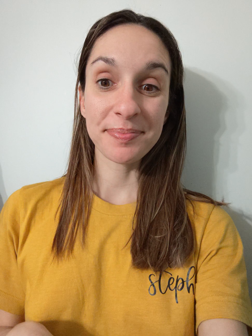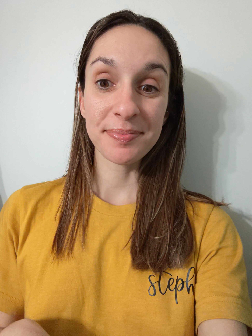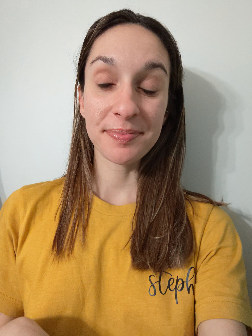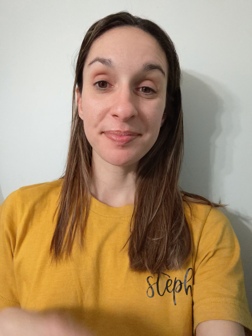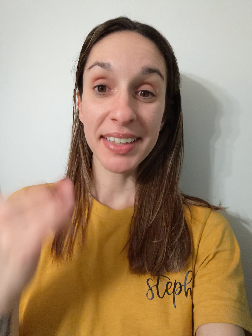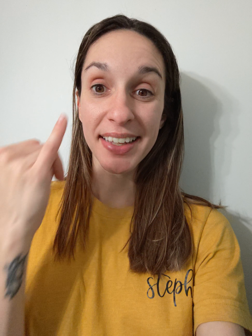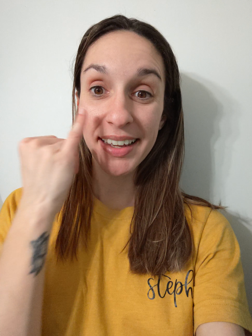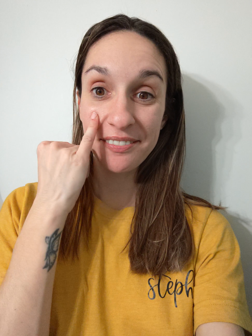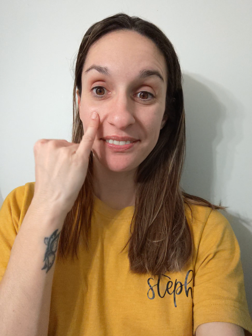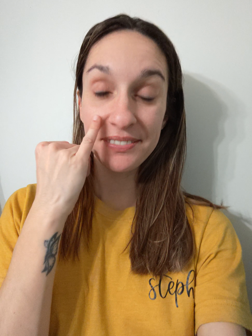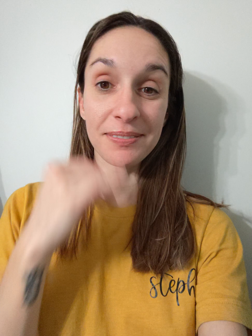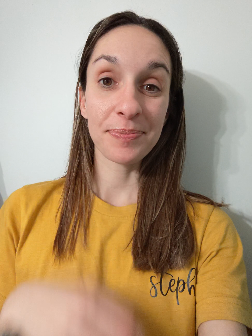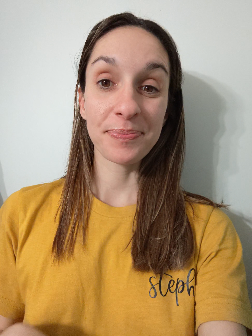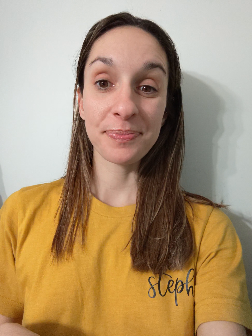if